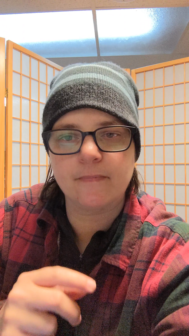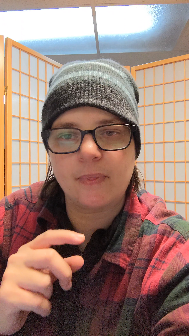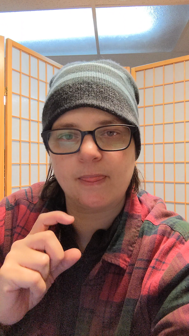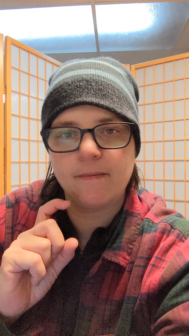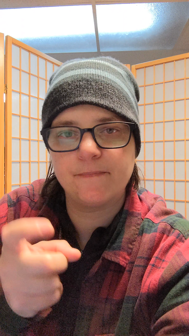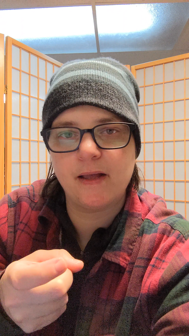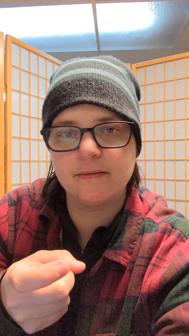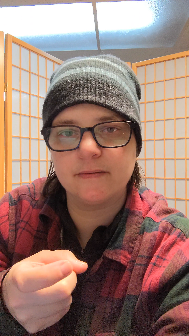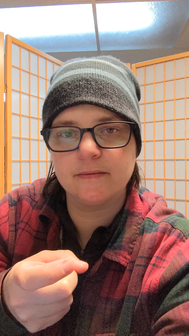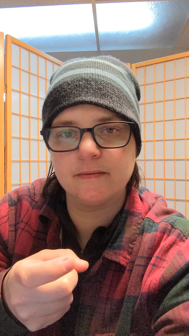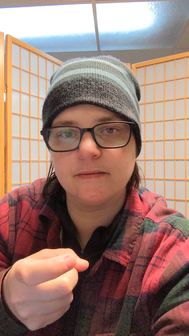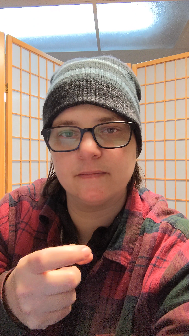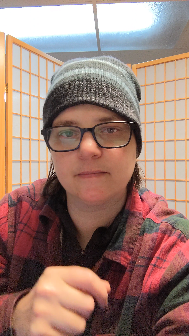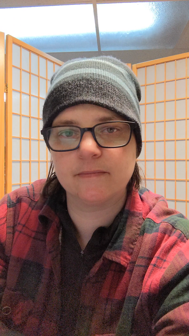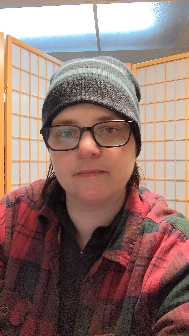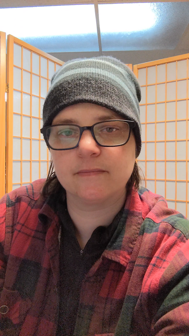present